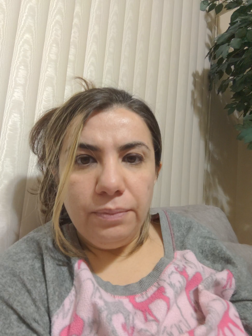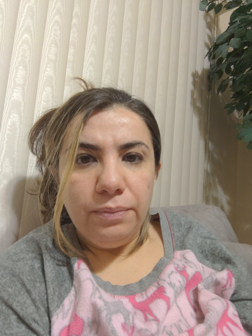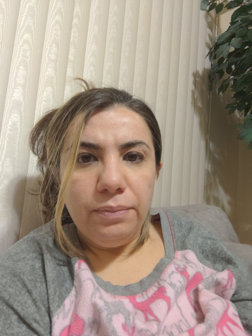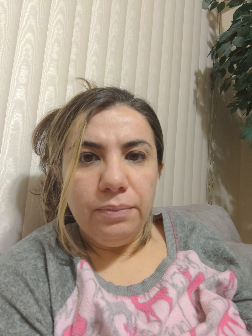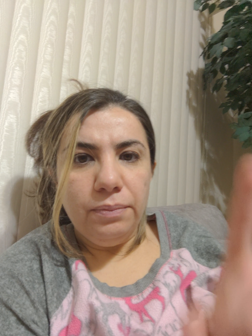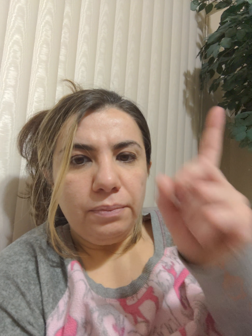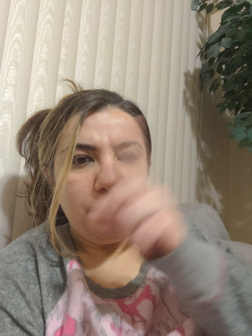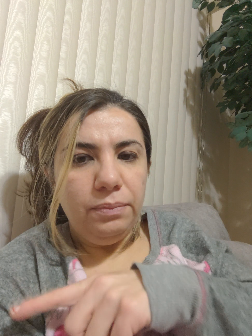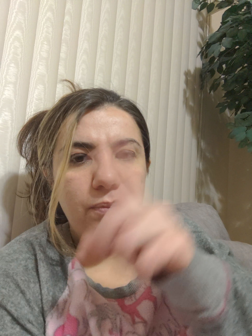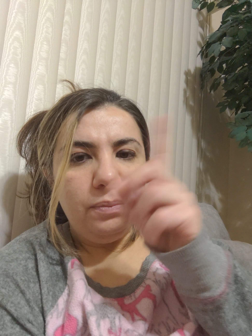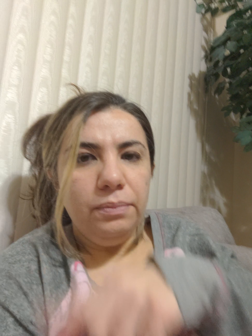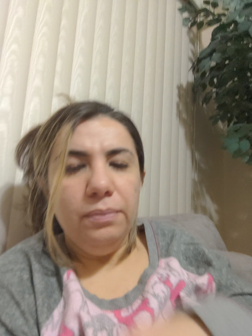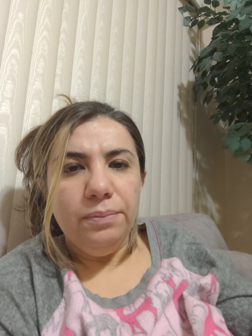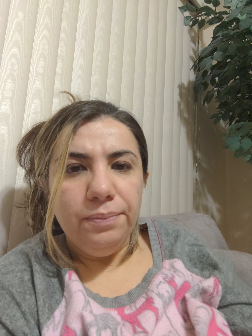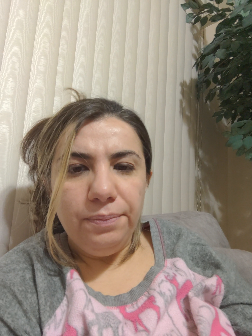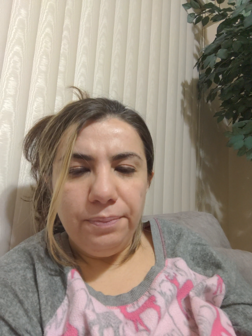mouse